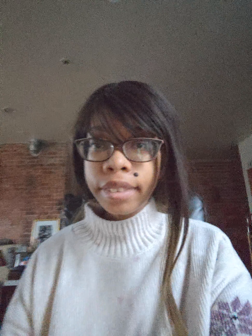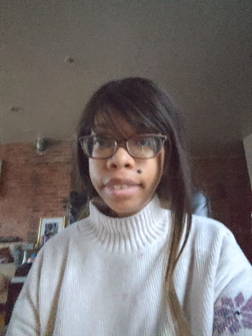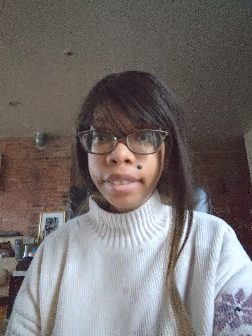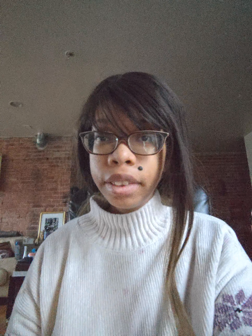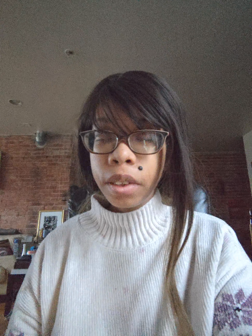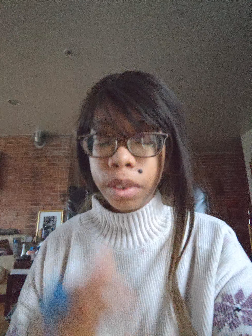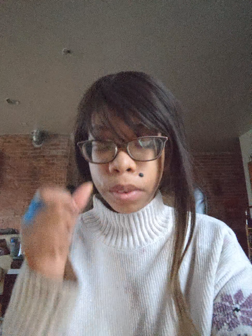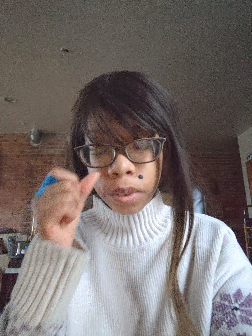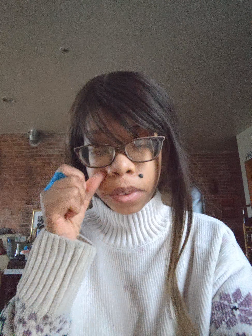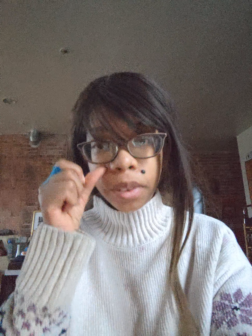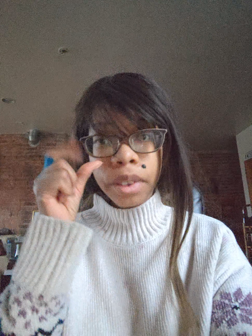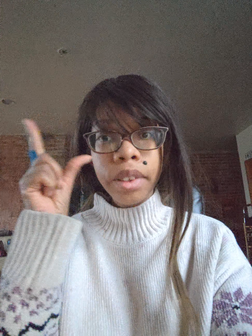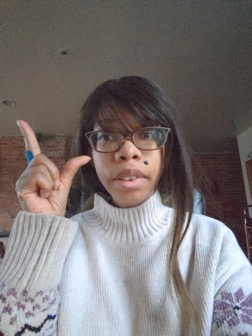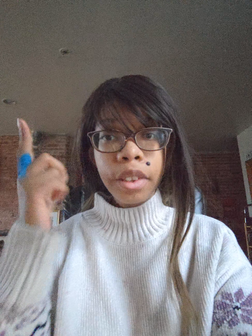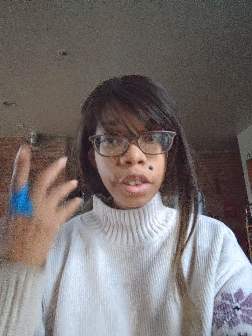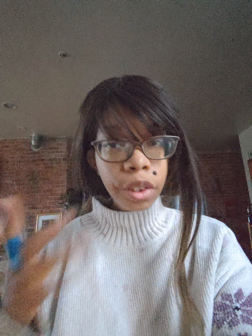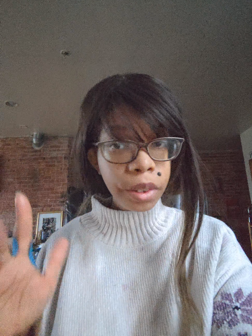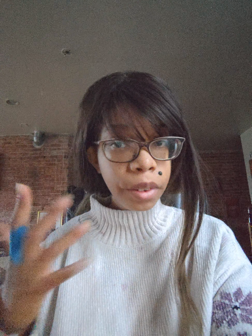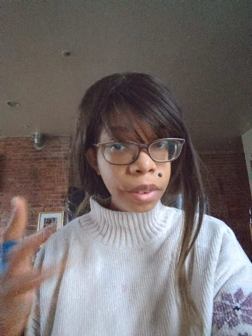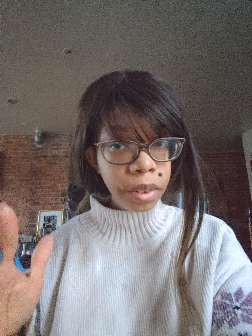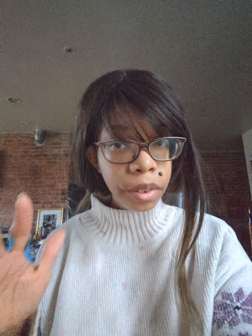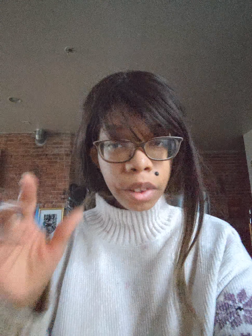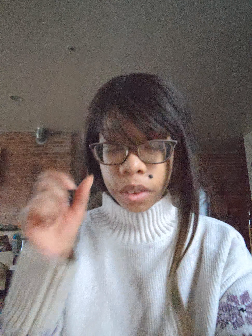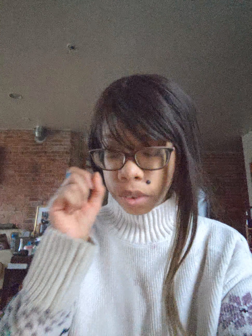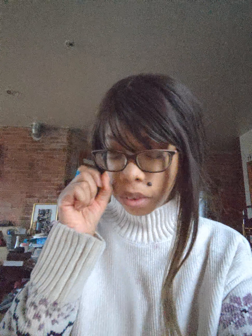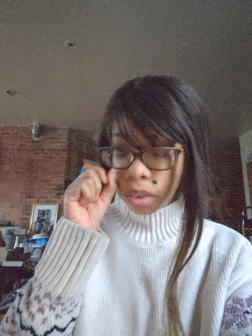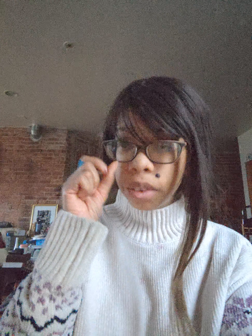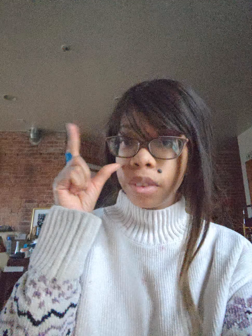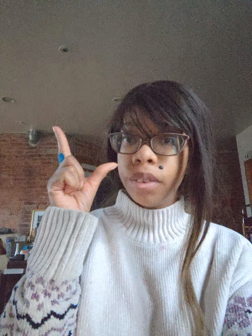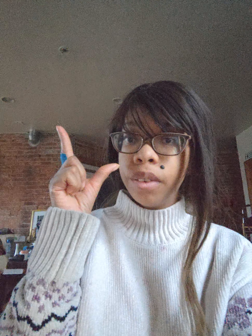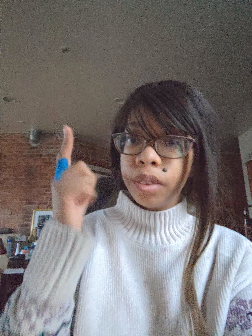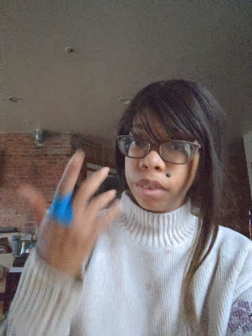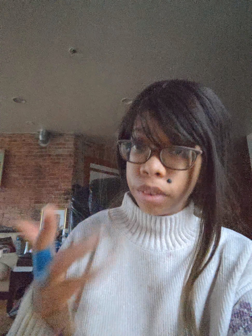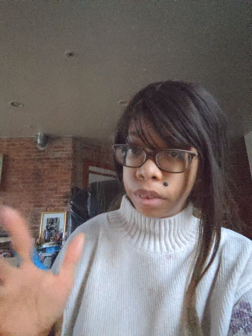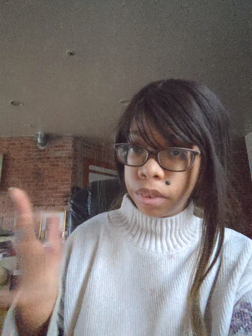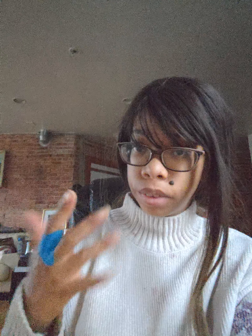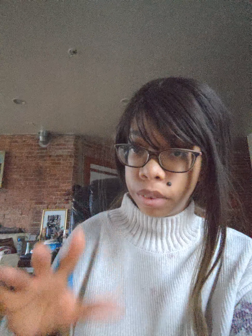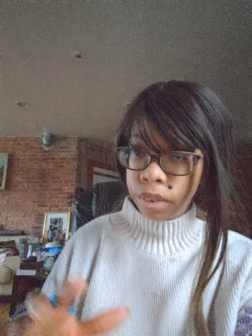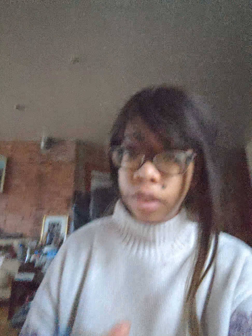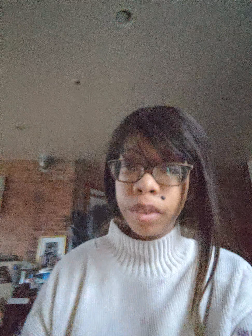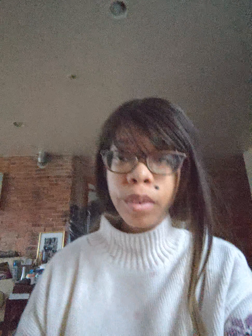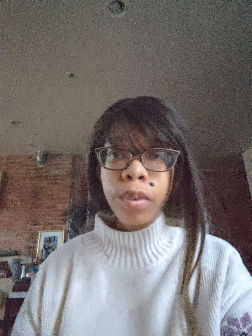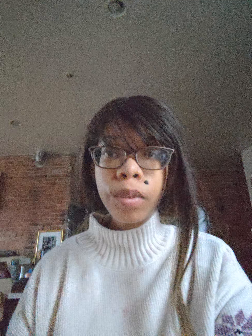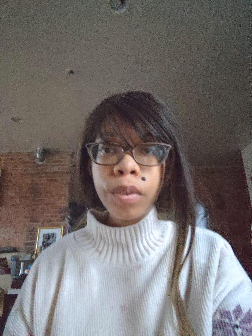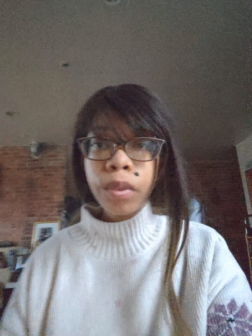awake